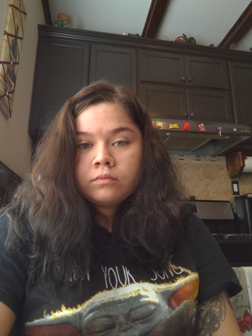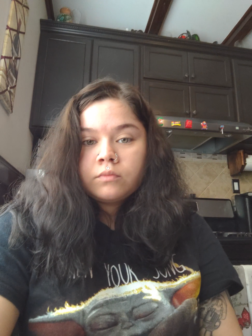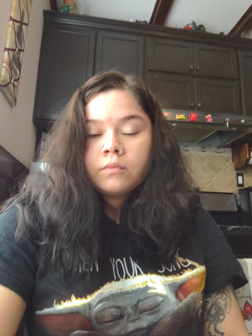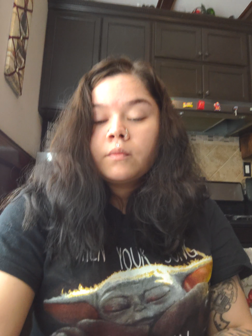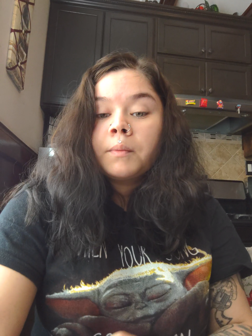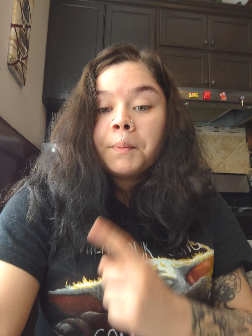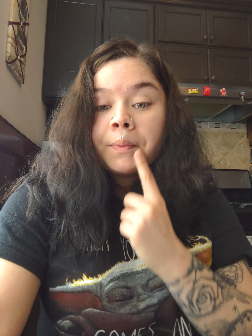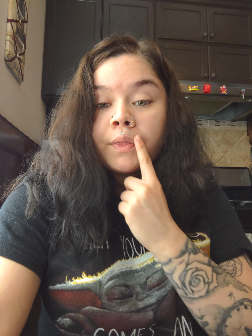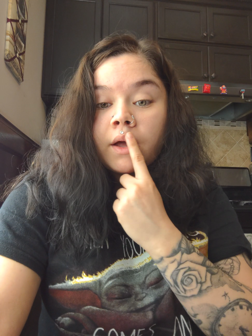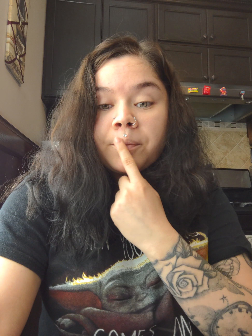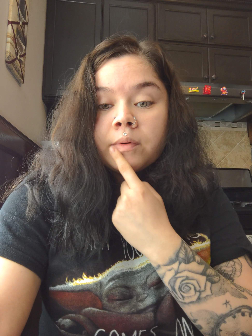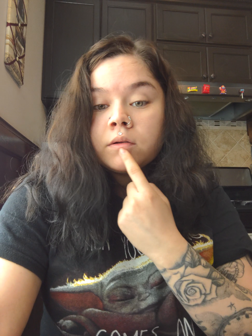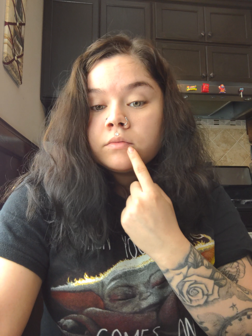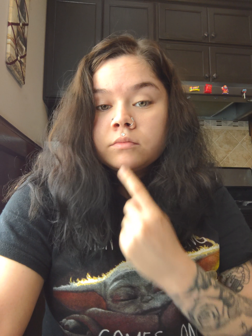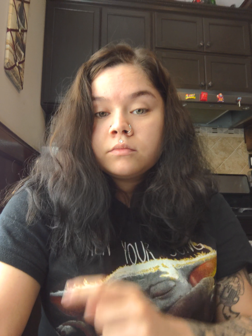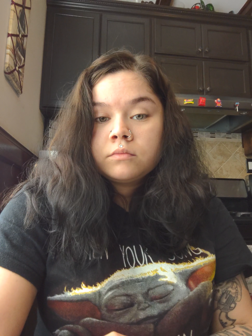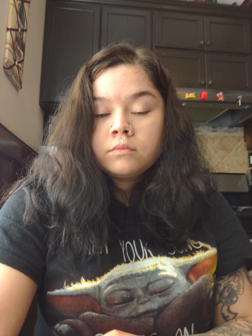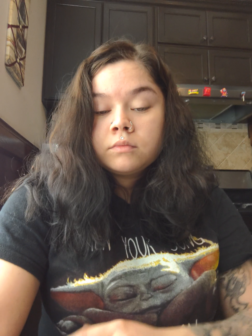lips